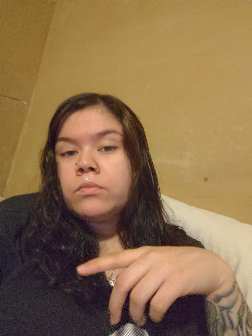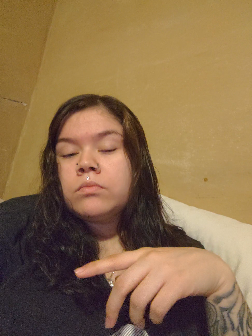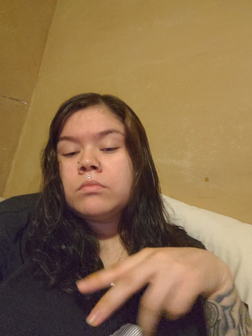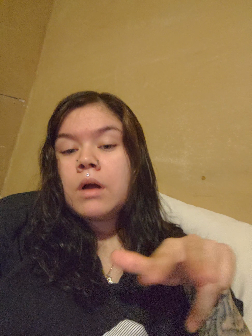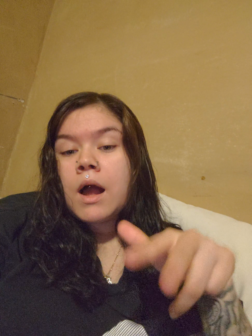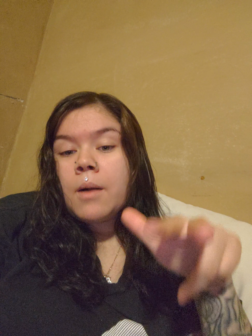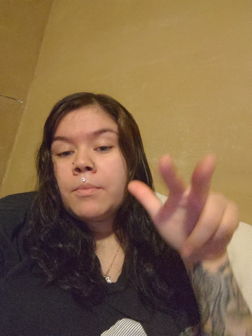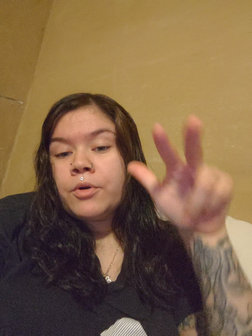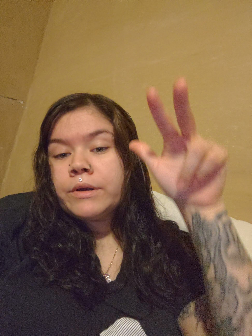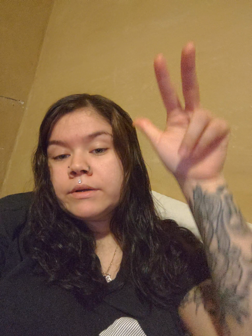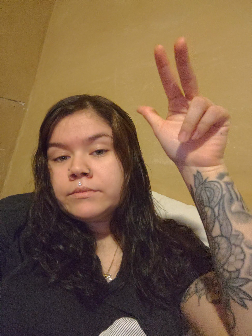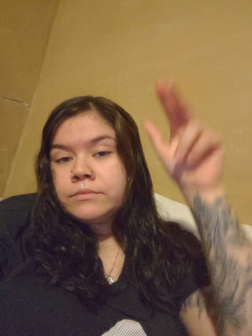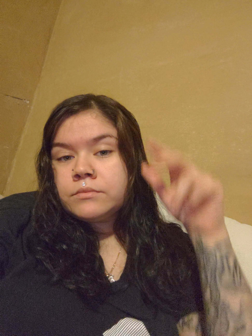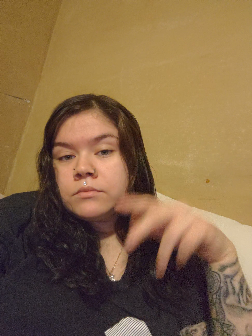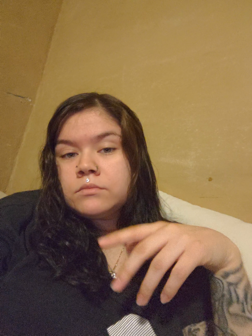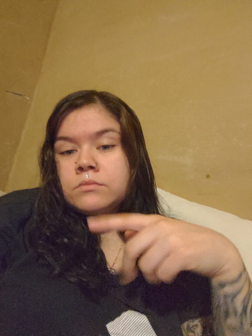helicopter